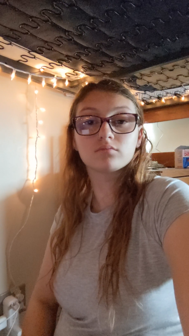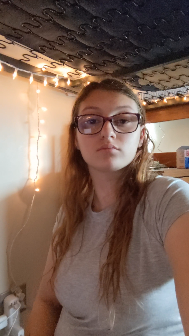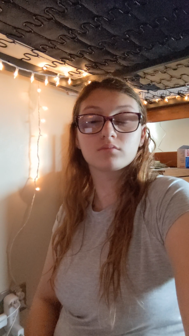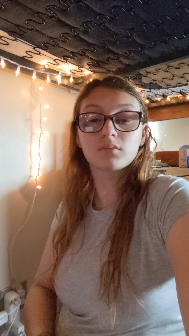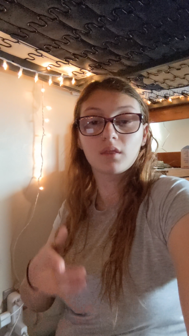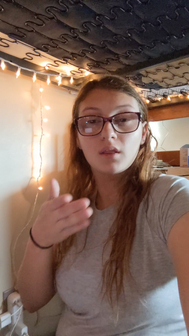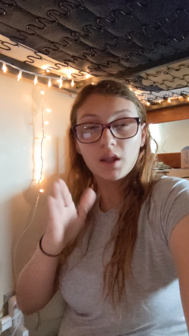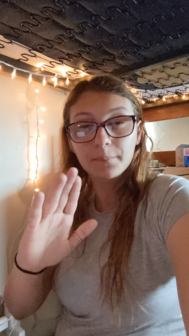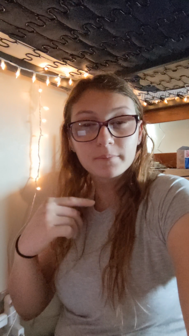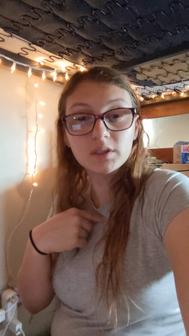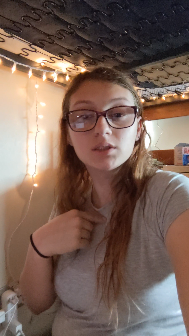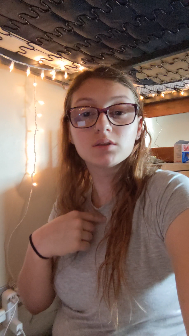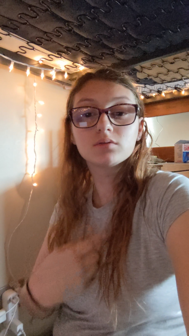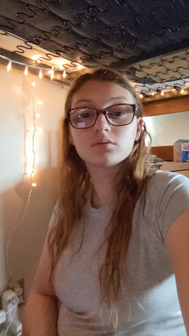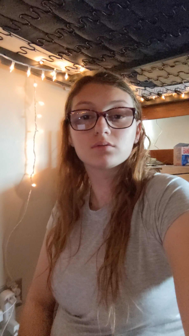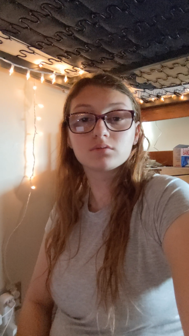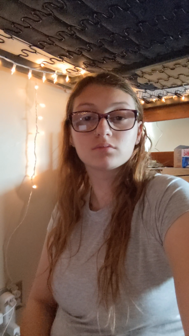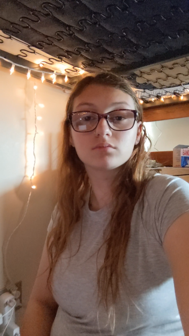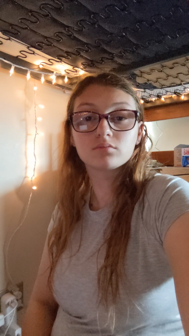let me